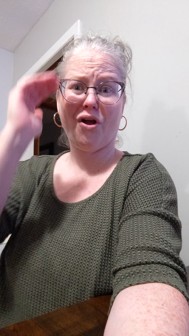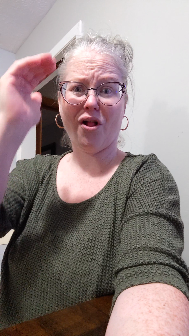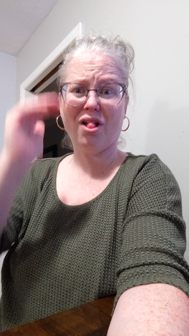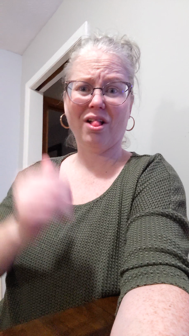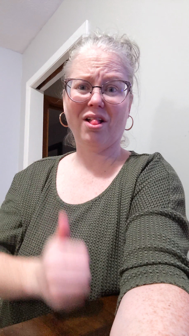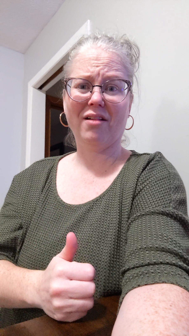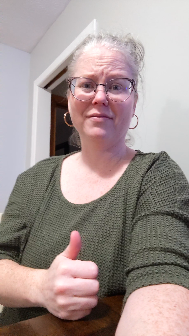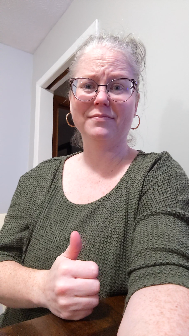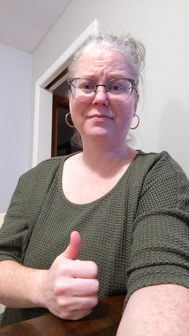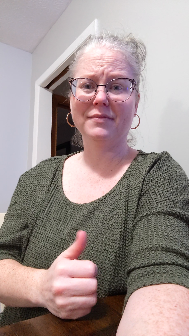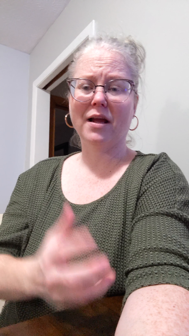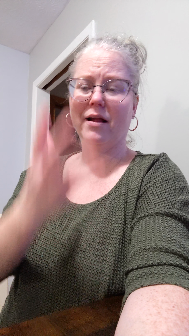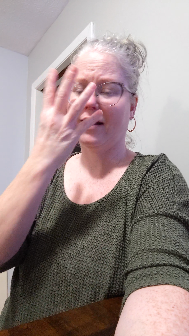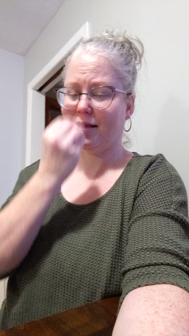asleep